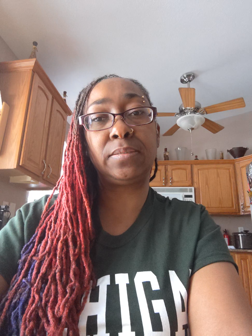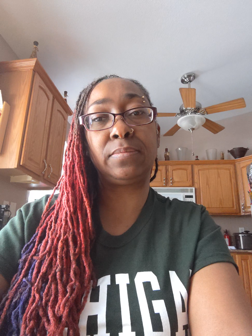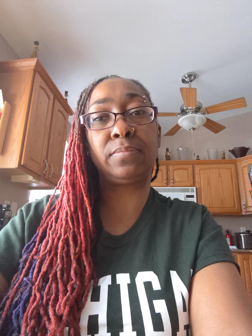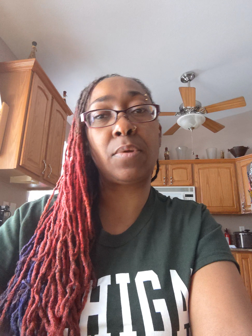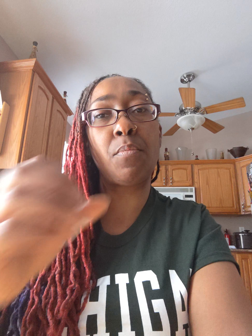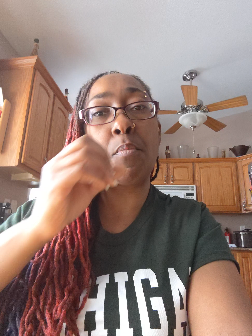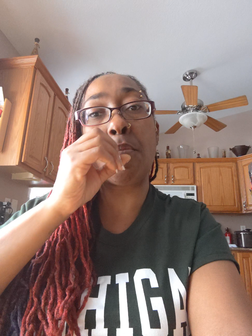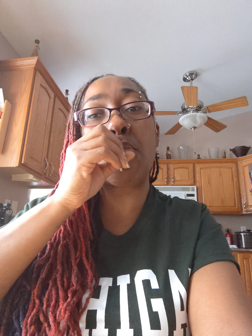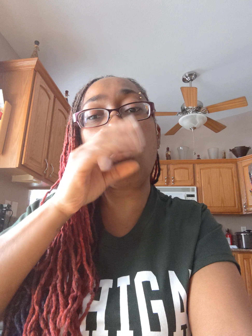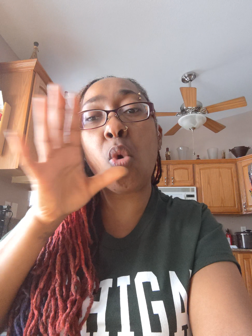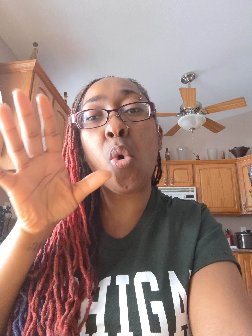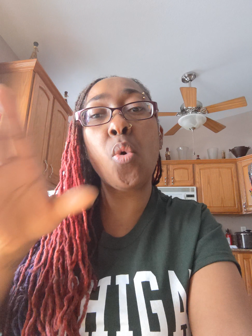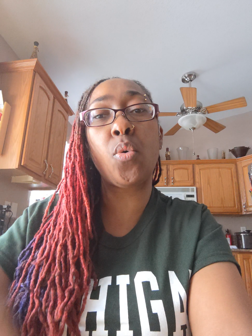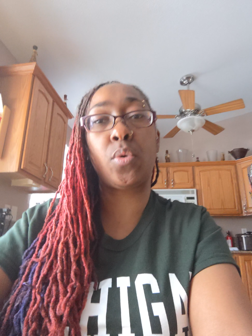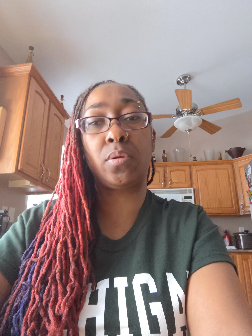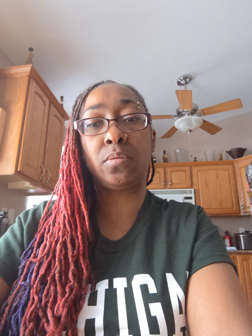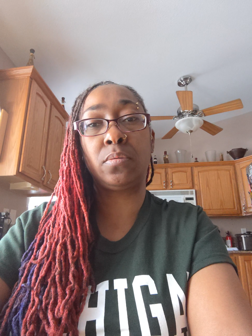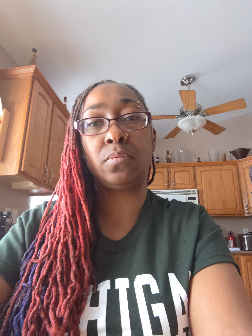blow